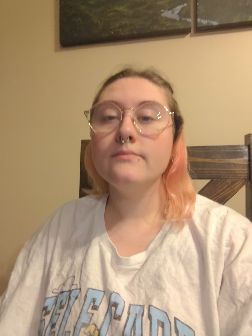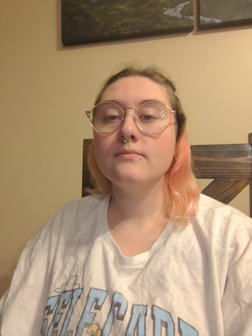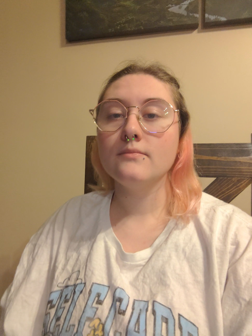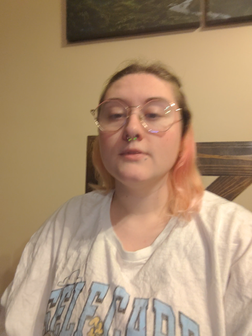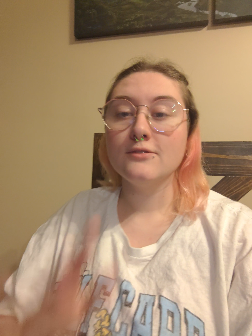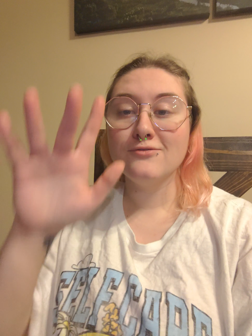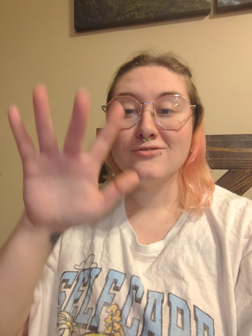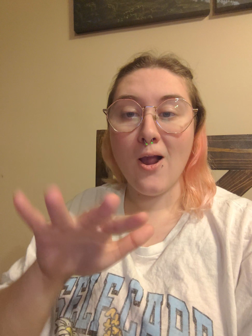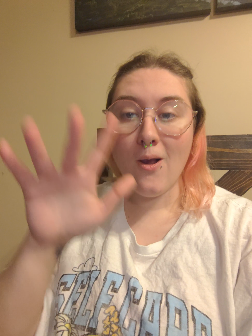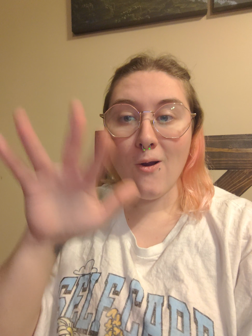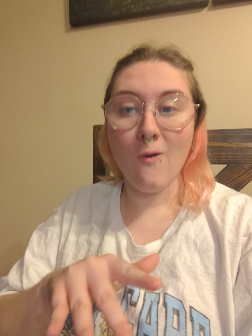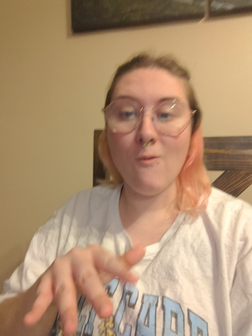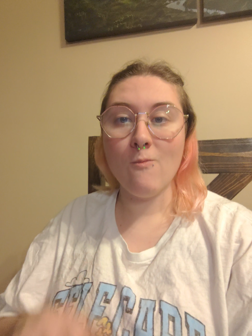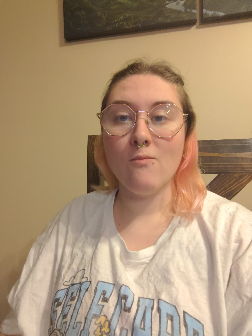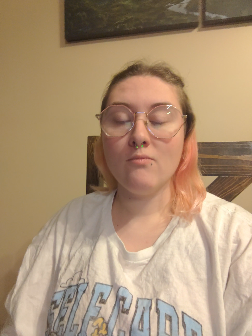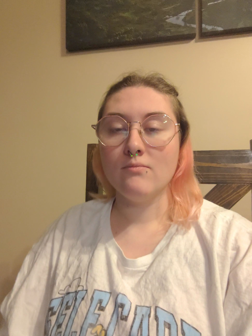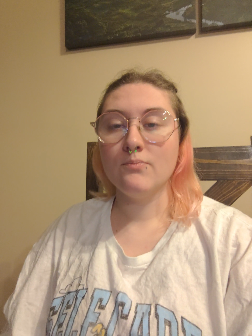snow